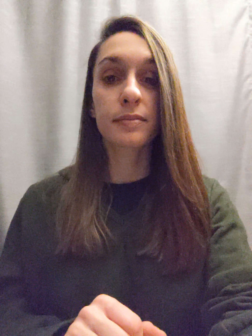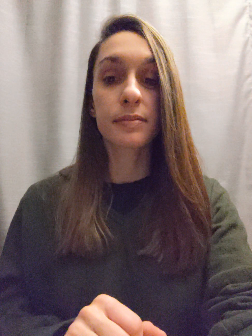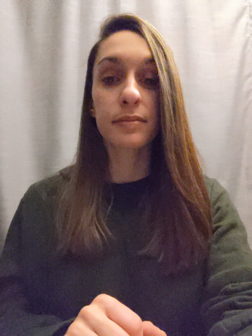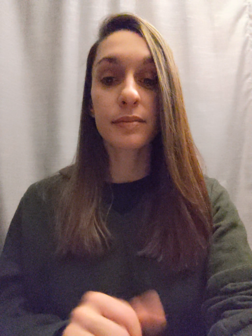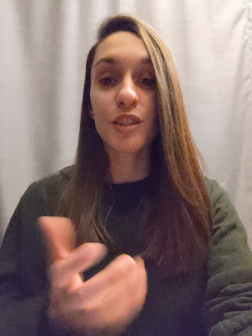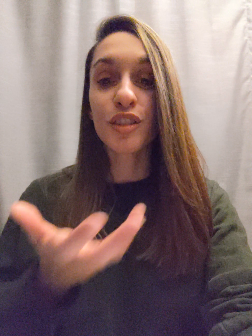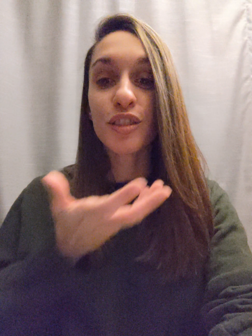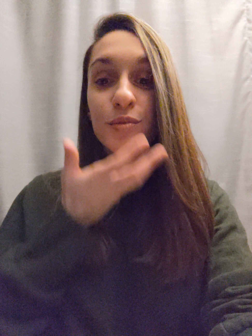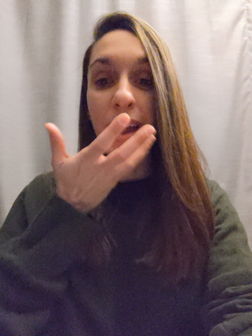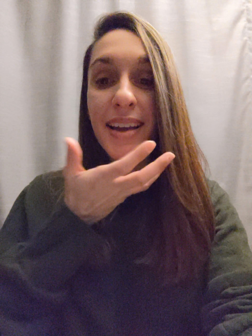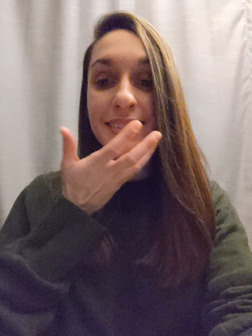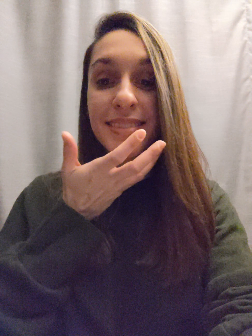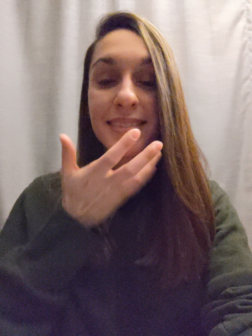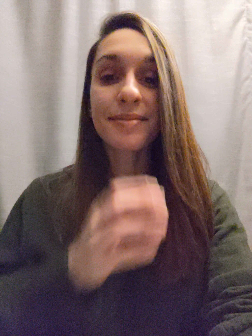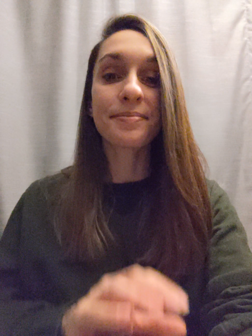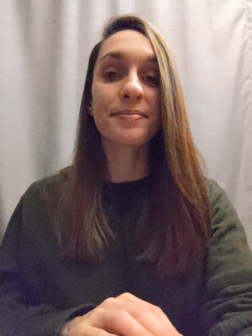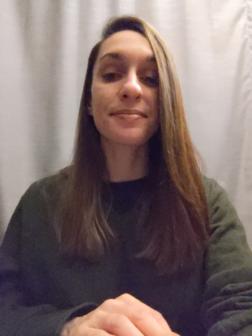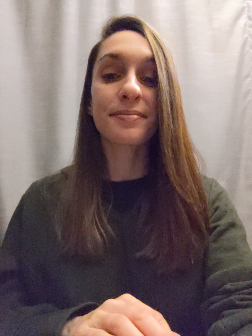grass